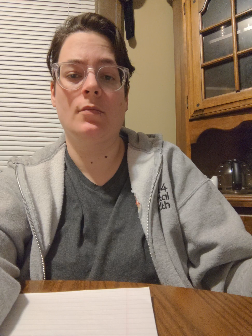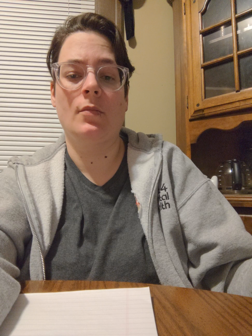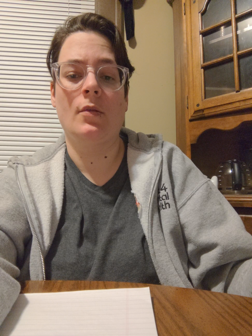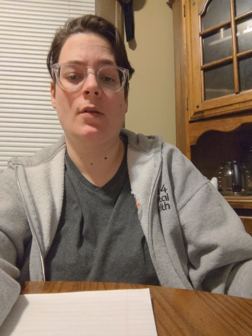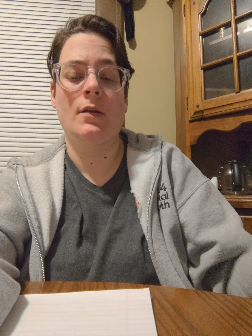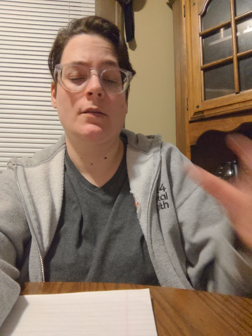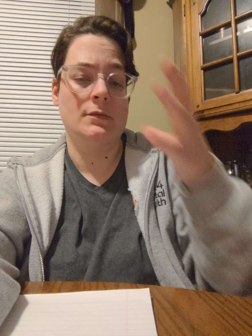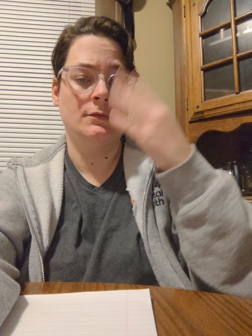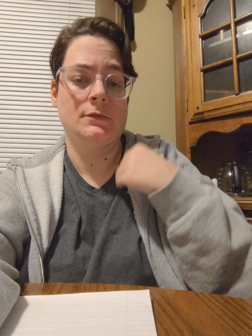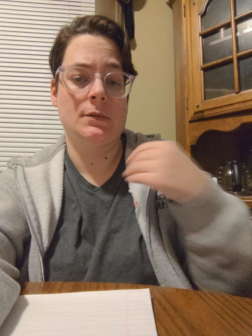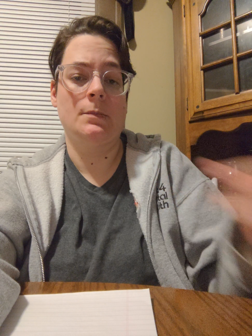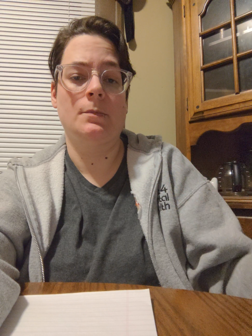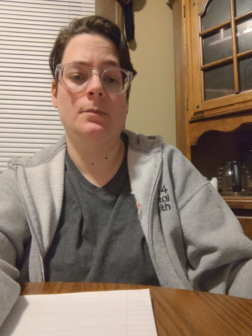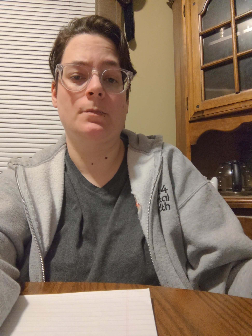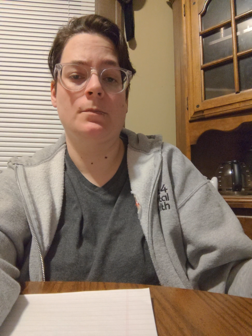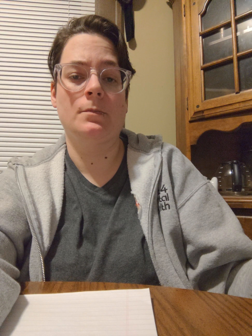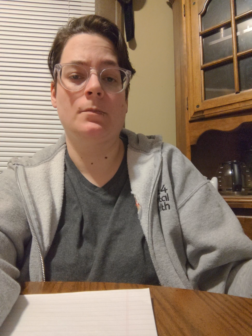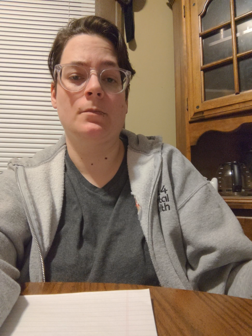sleep